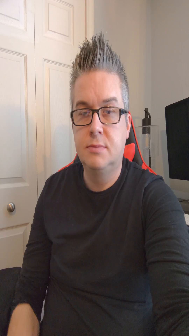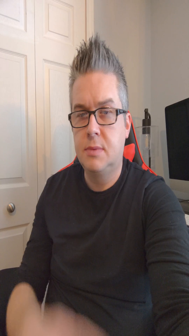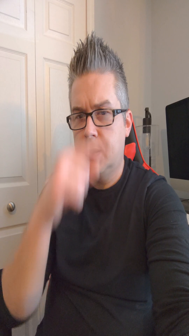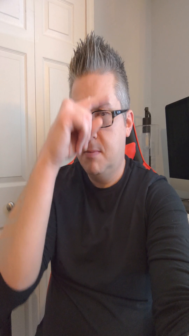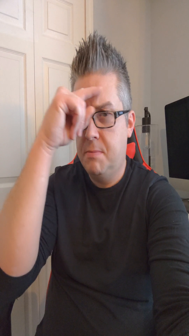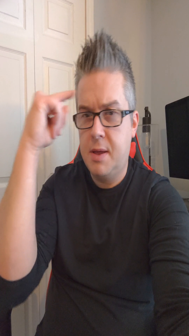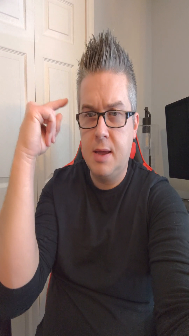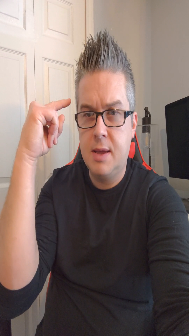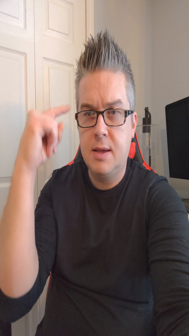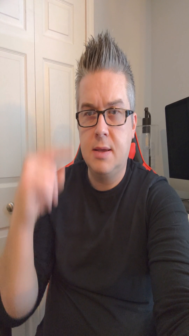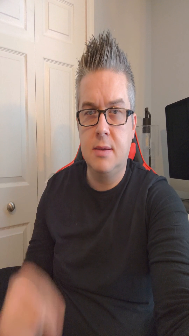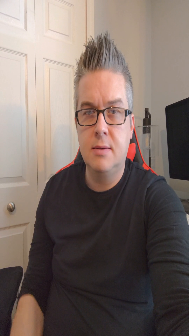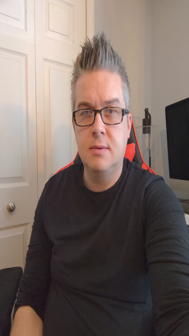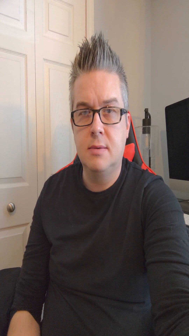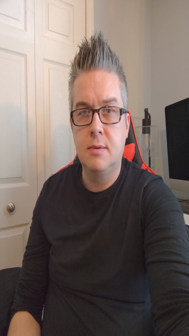black